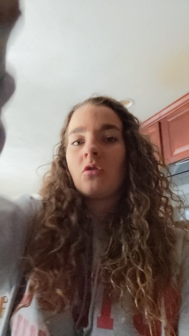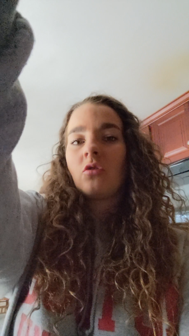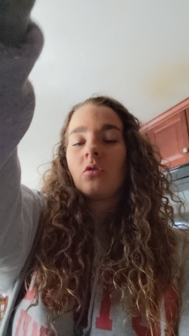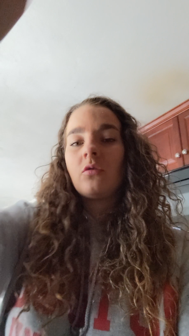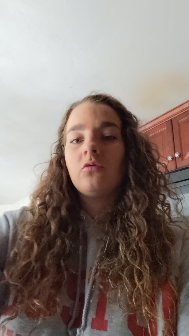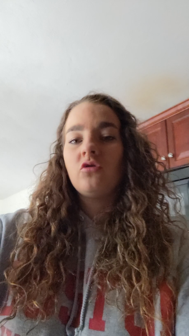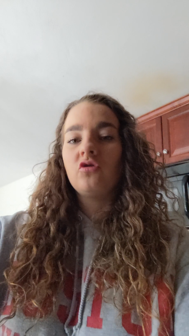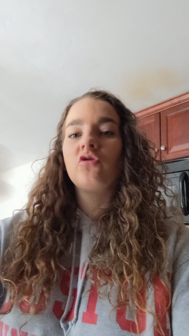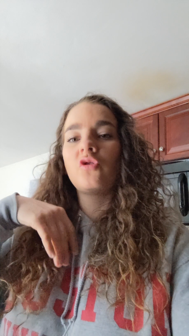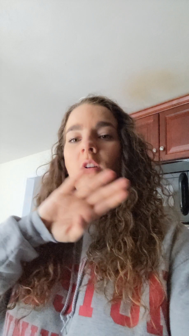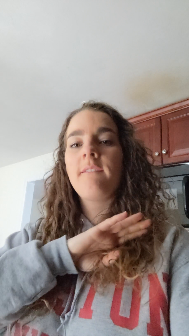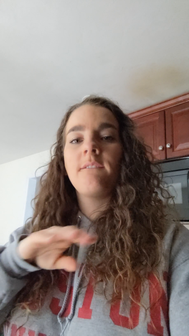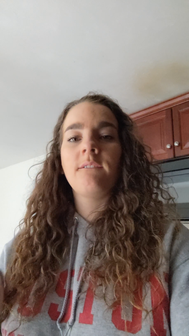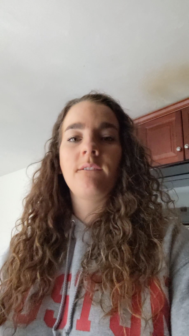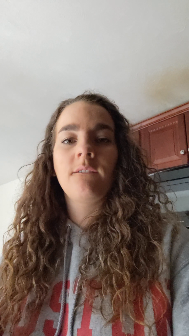scarf